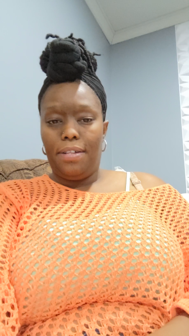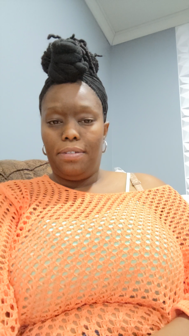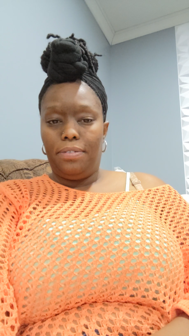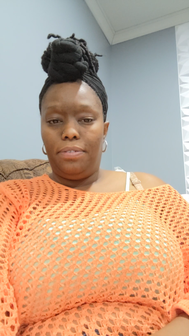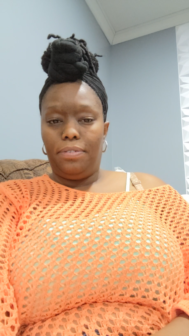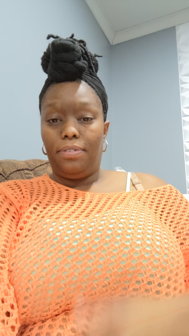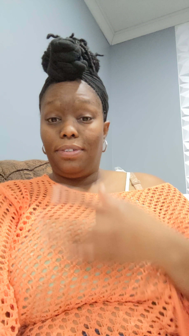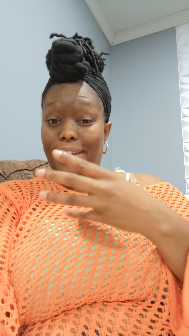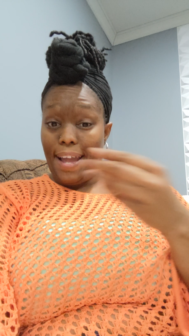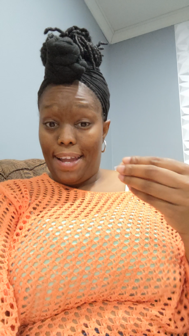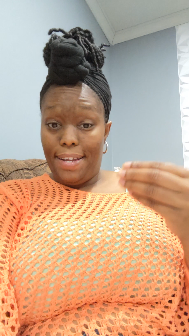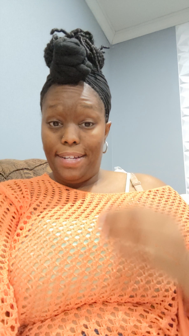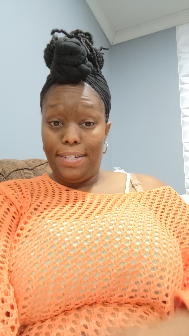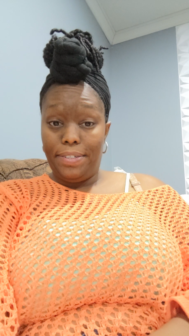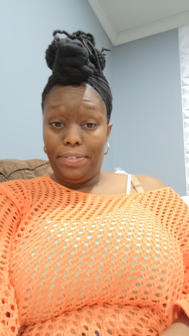and